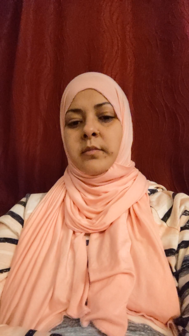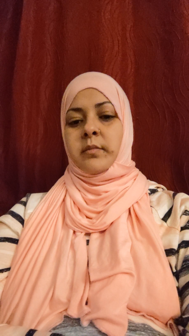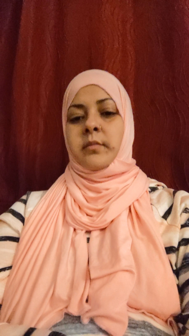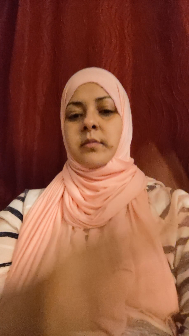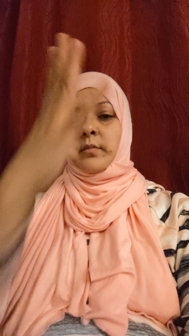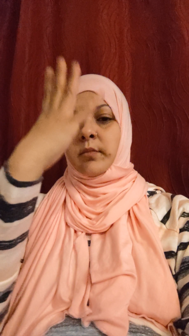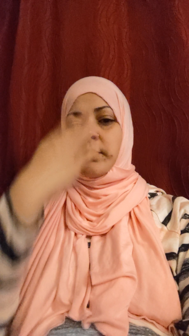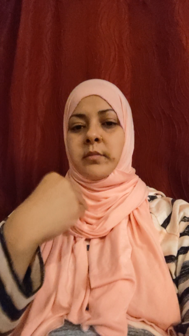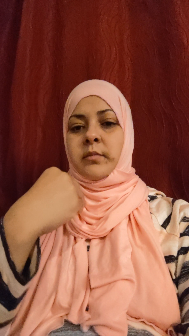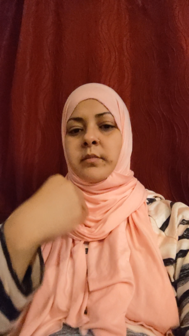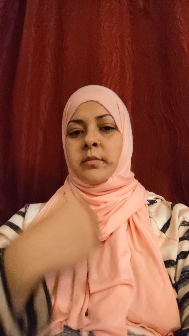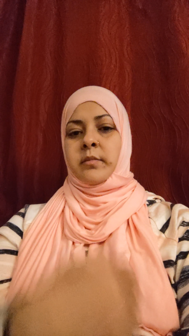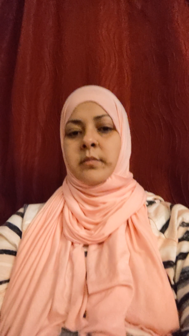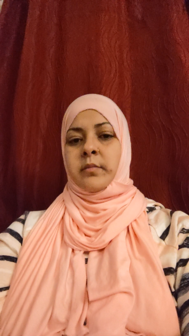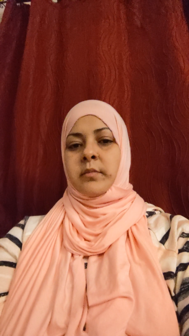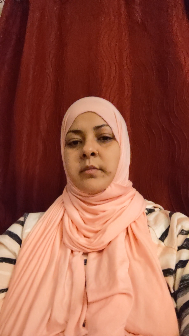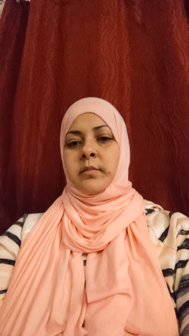asleep